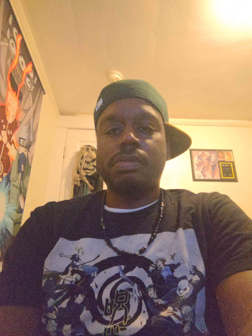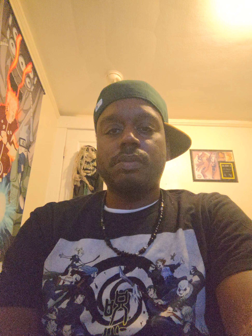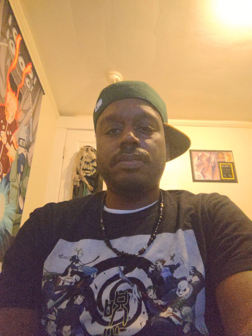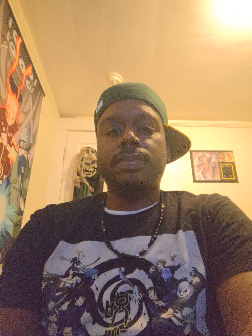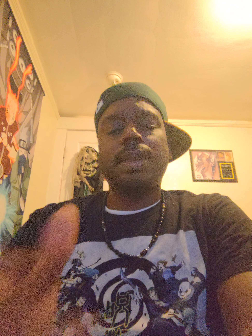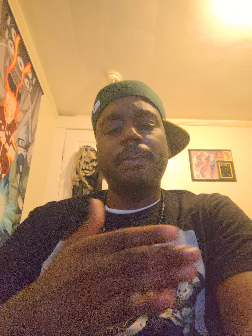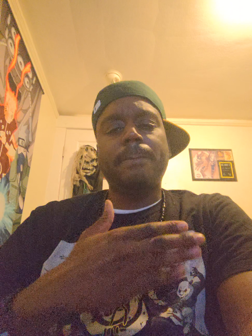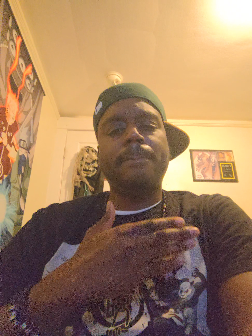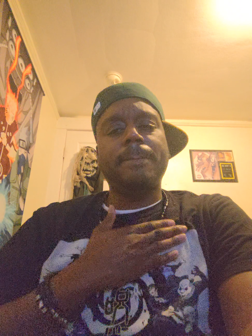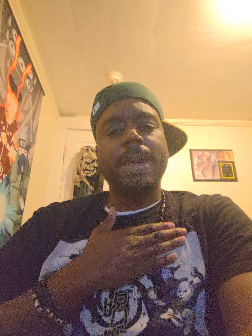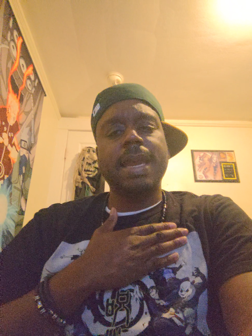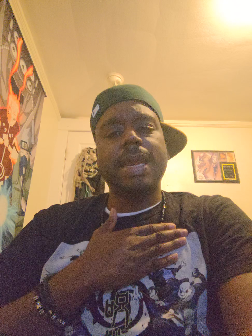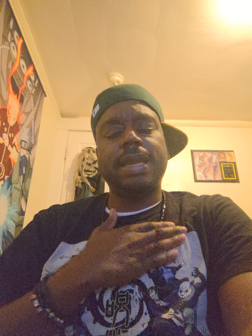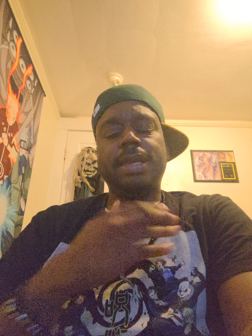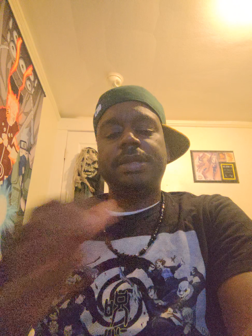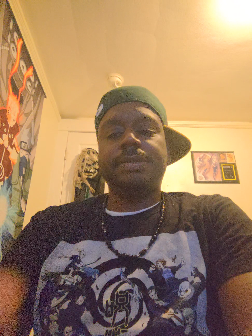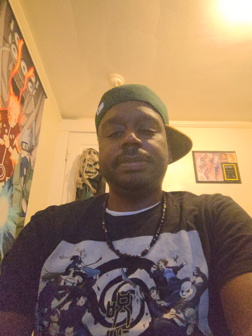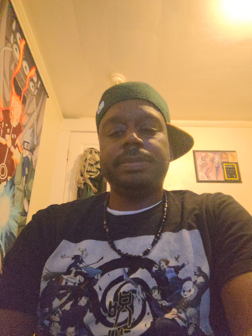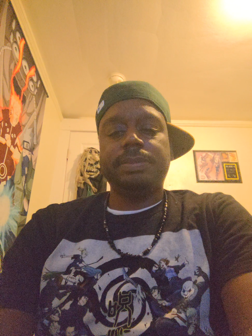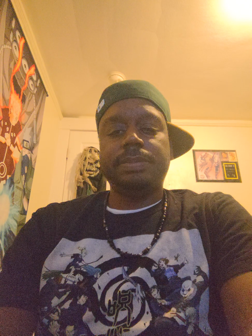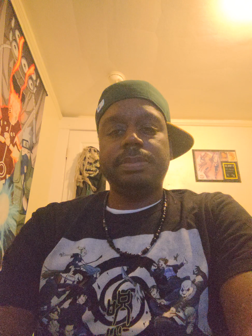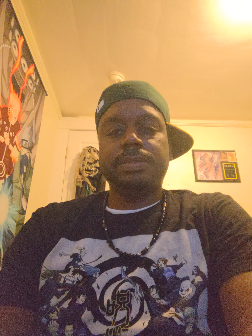my